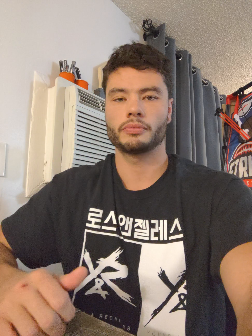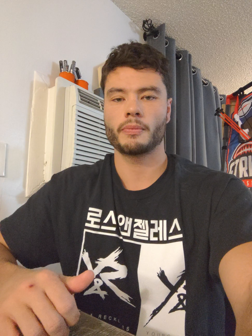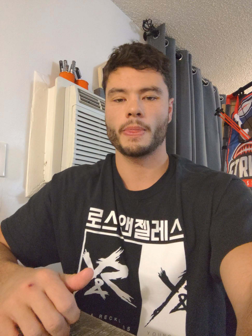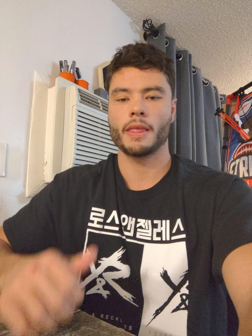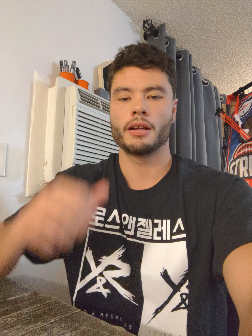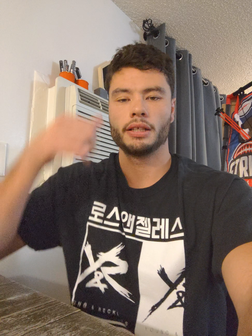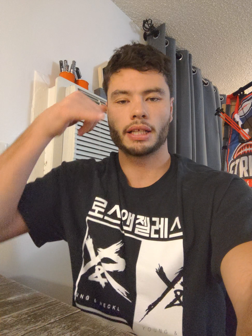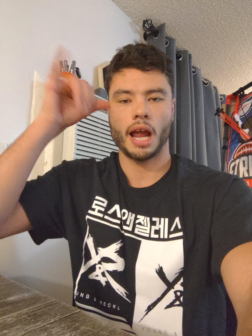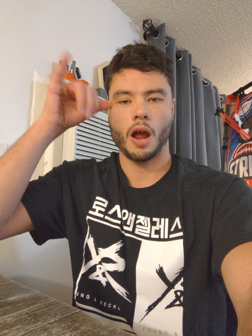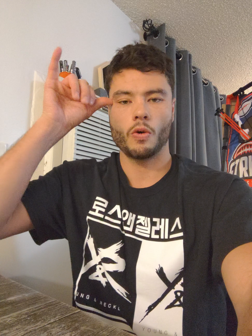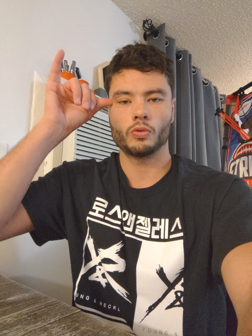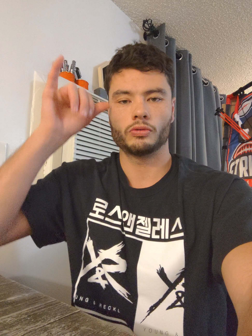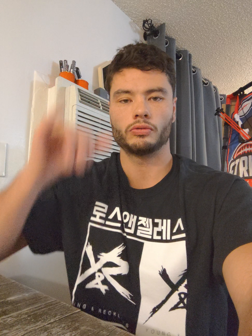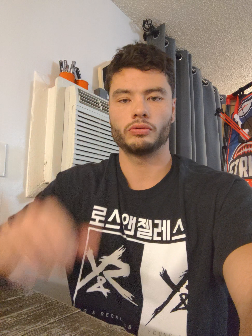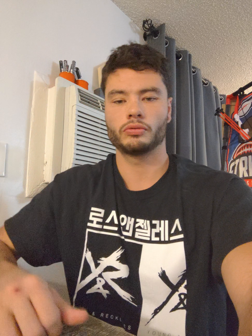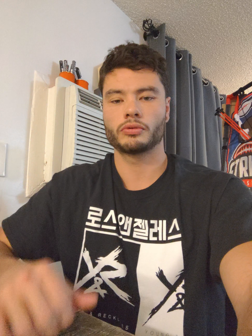cow